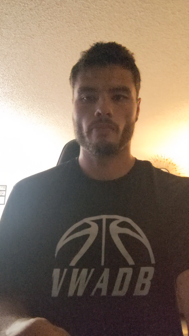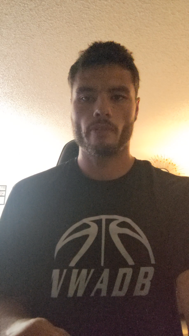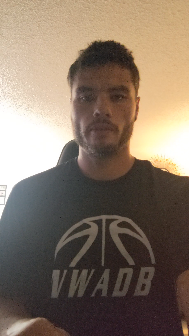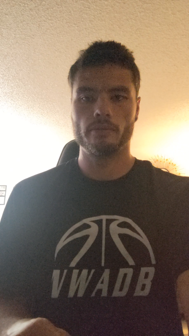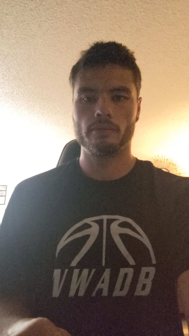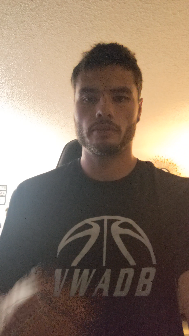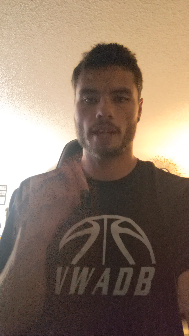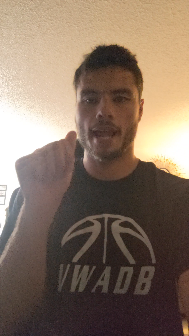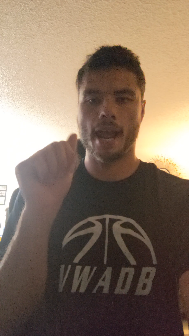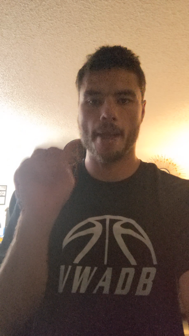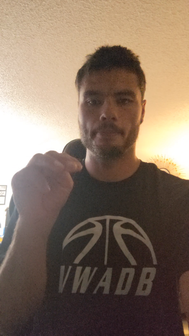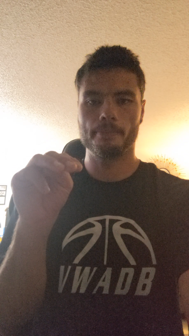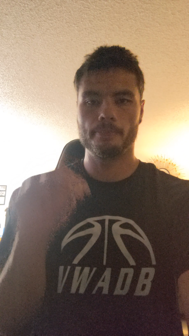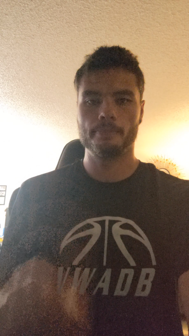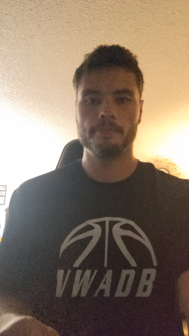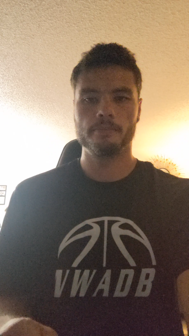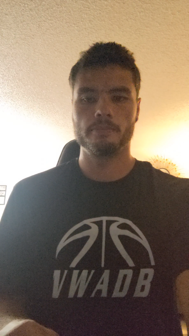am